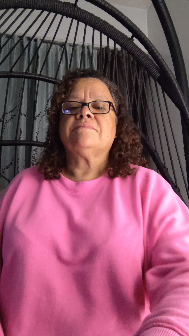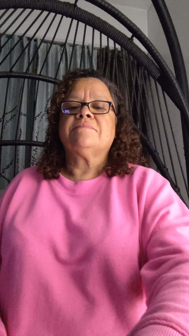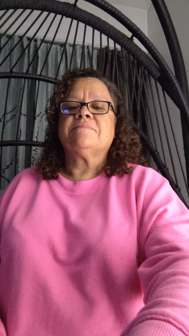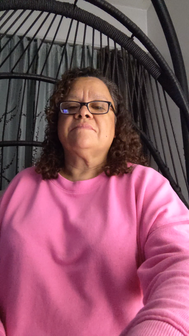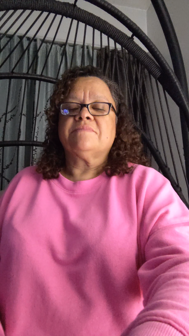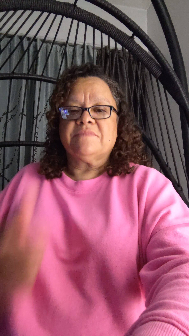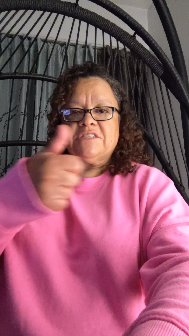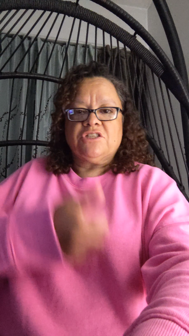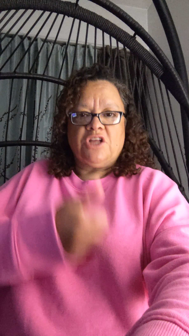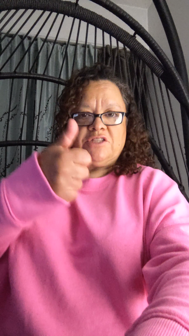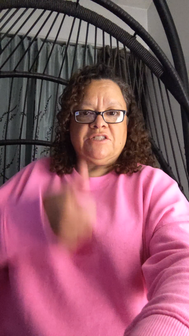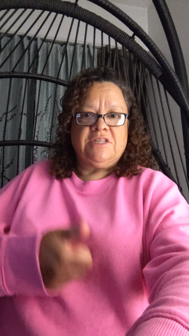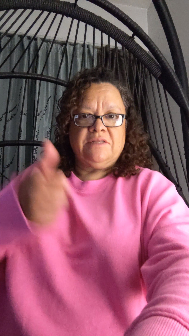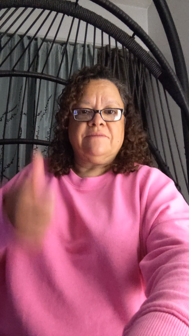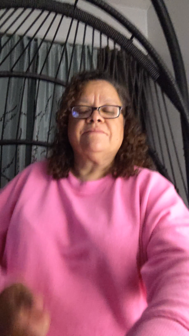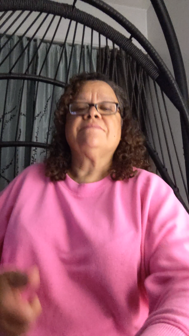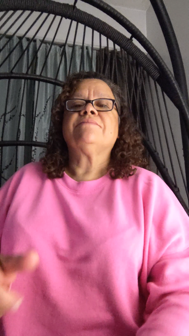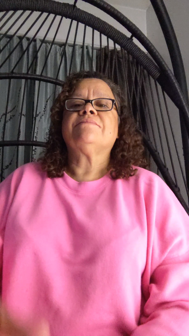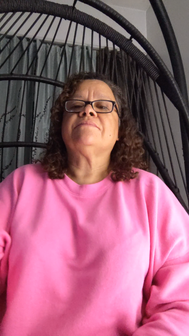each